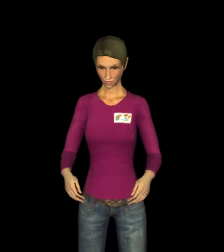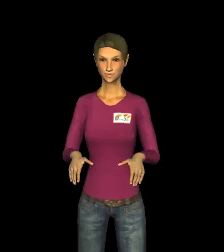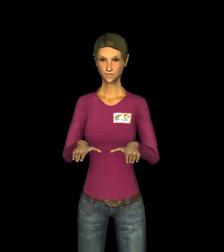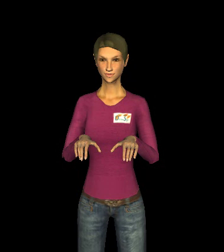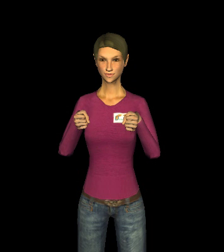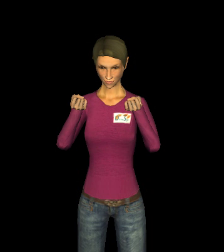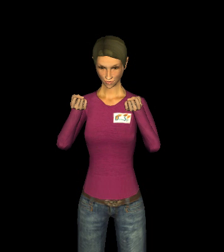ينقذ